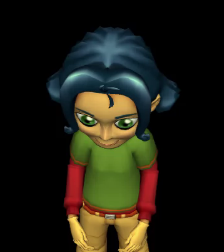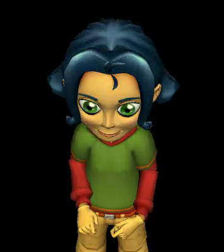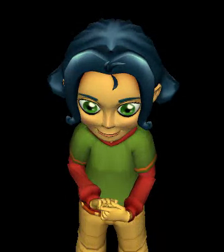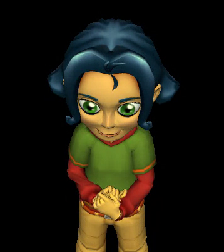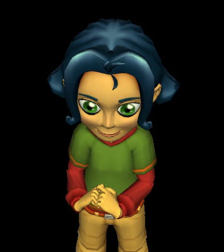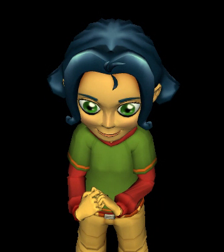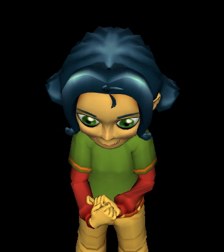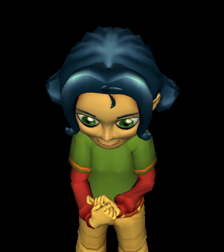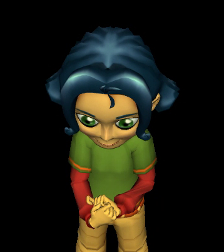يغير